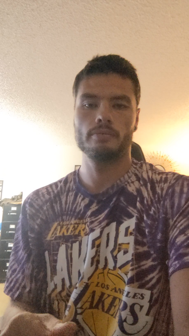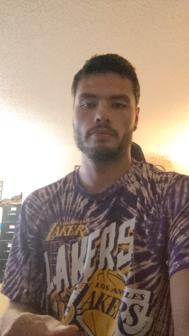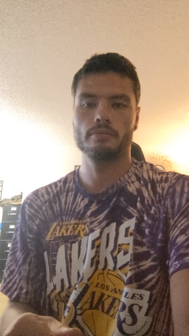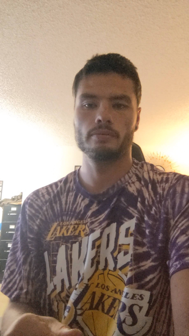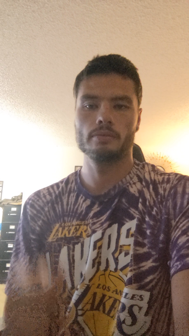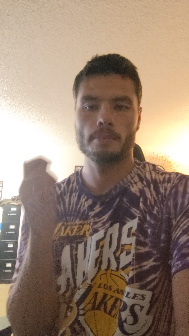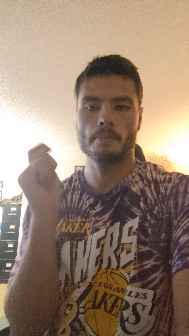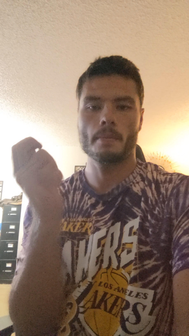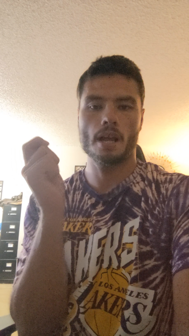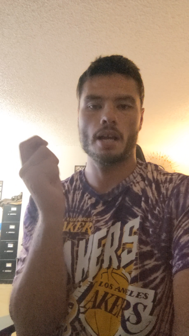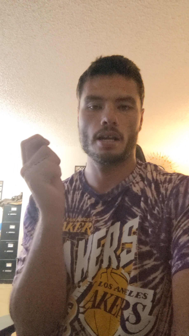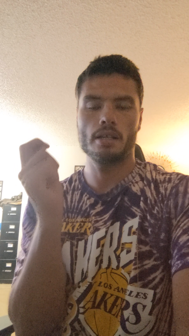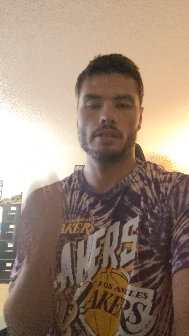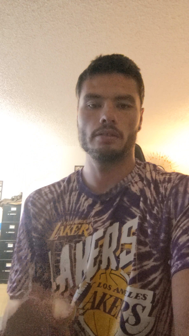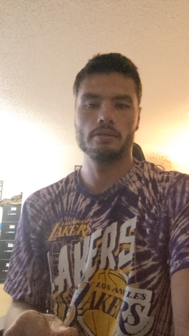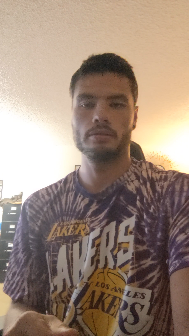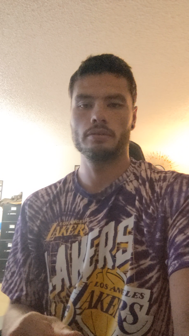bat